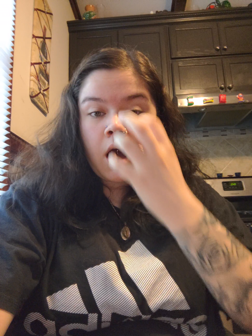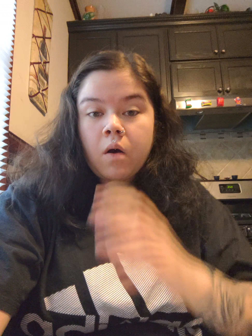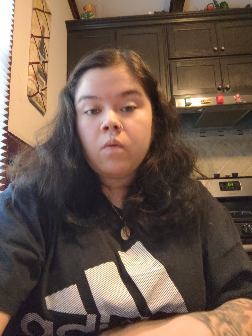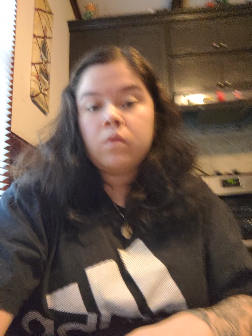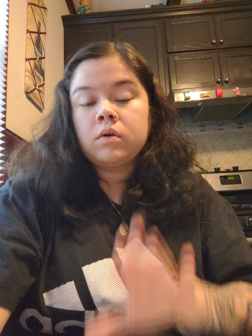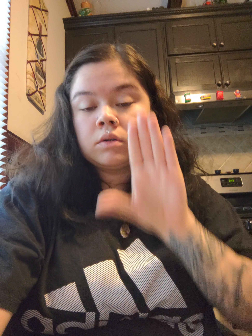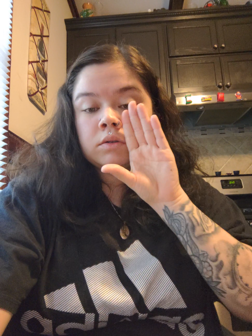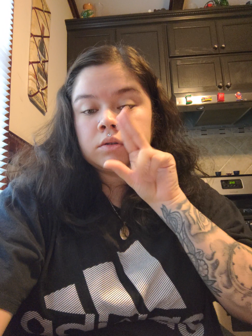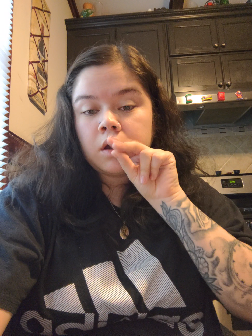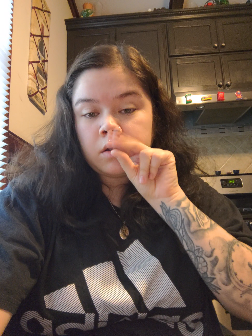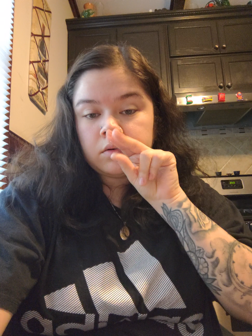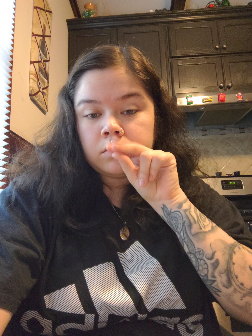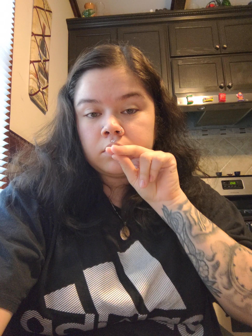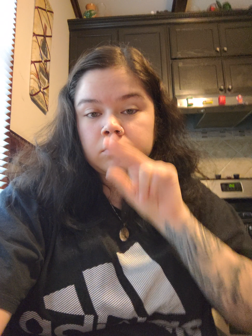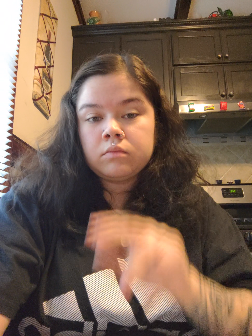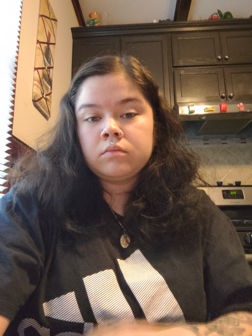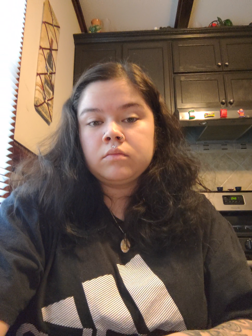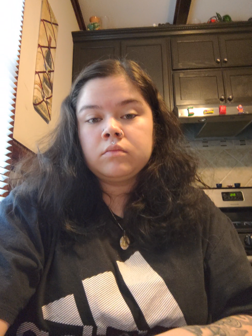duck